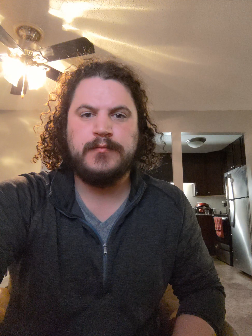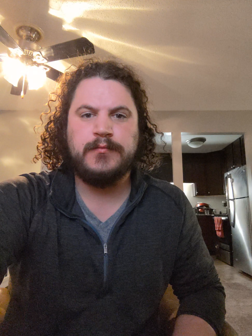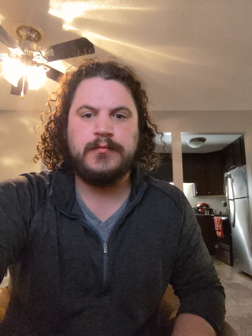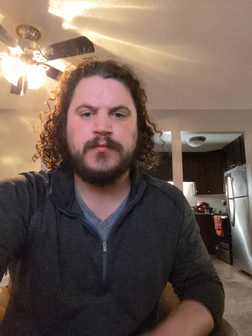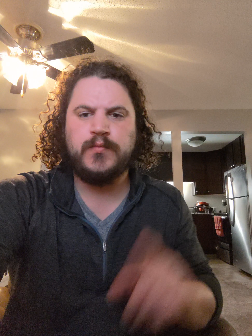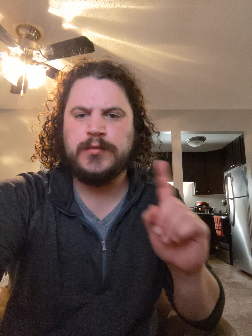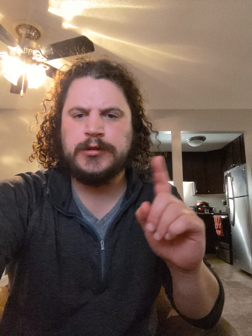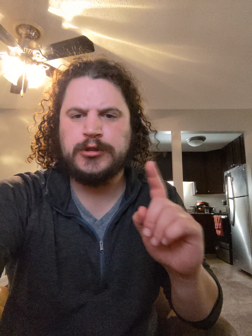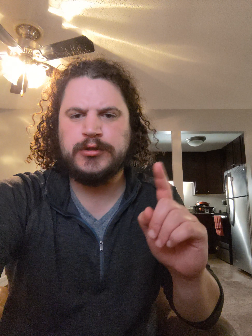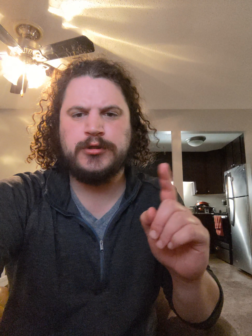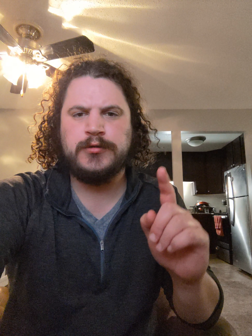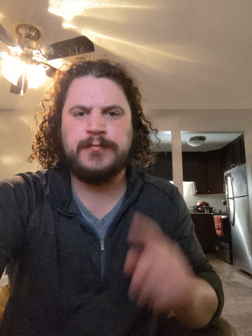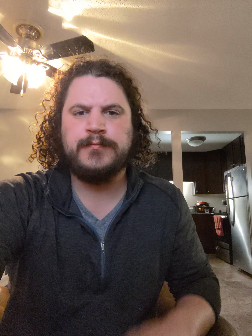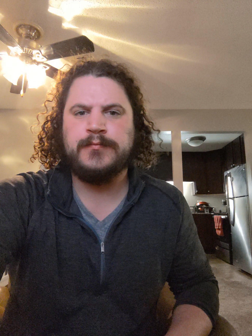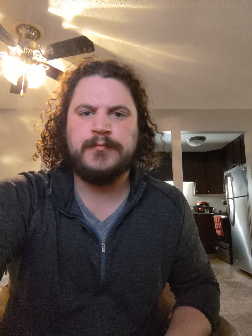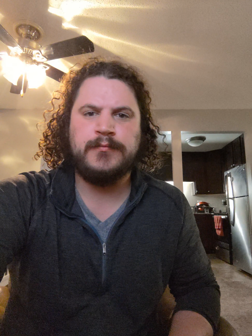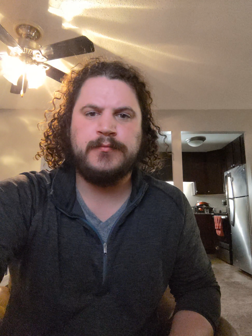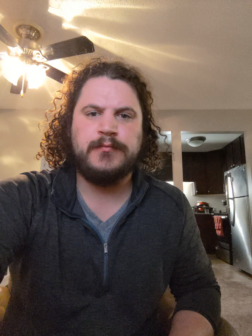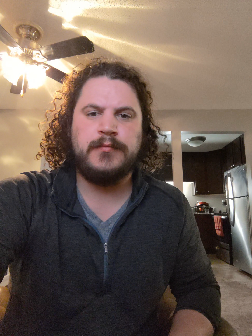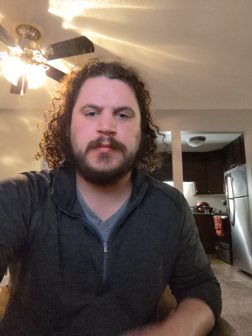where